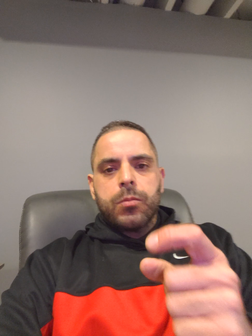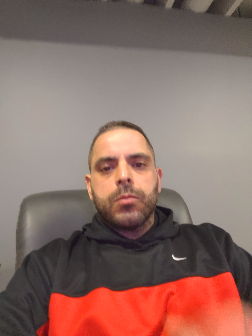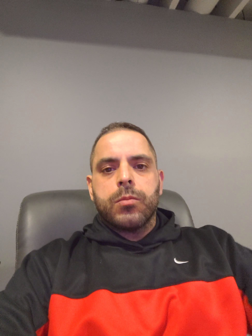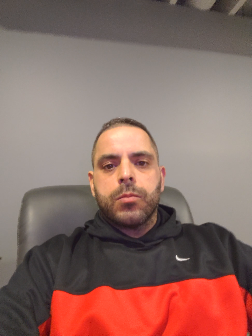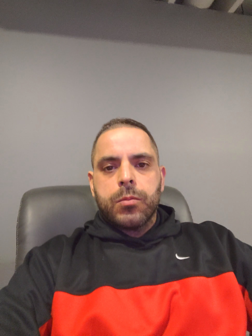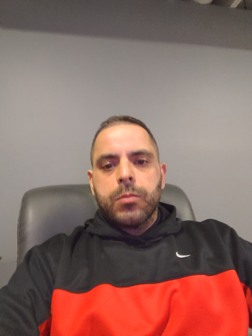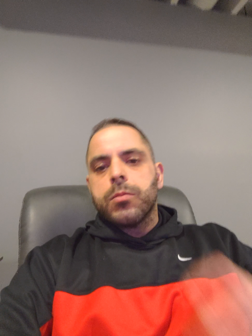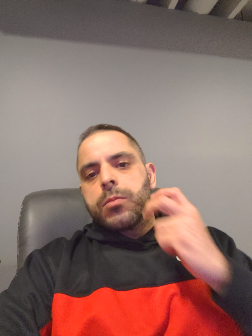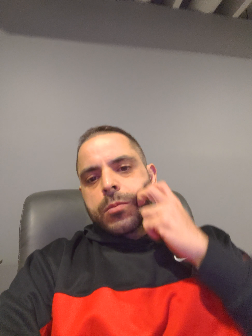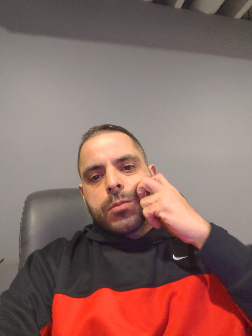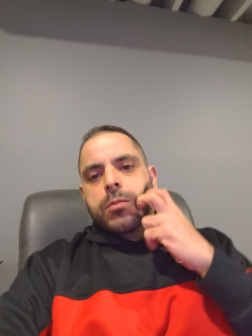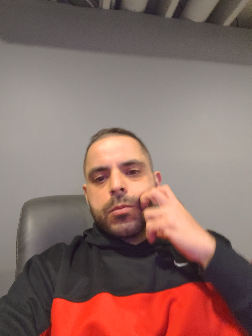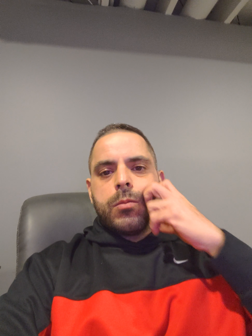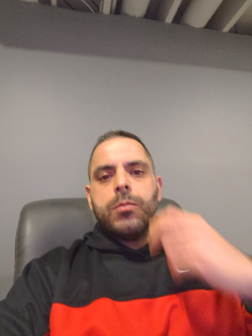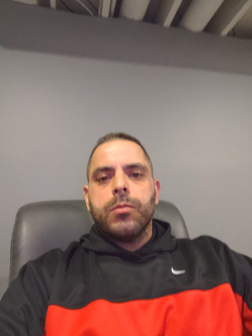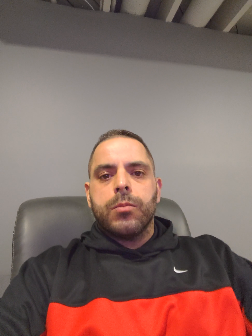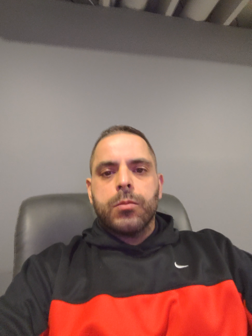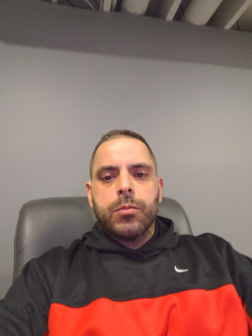gum